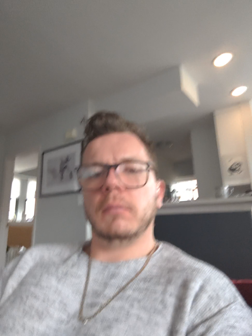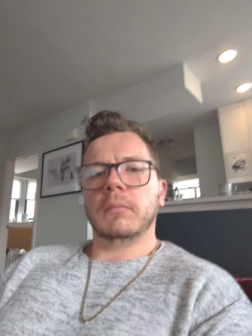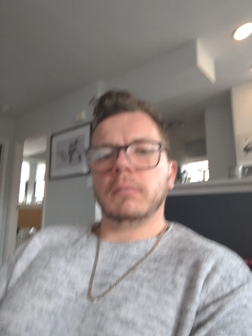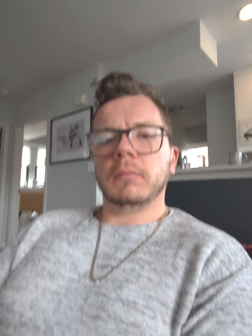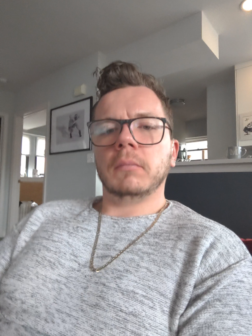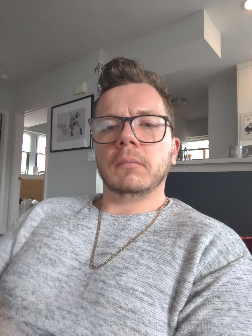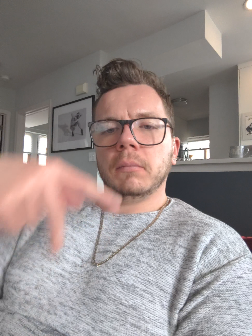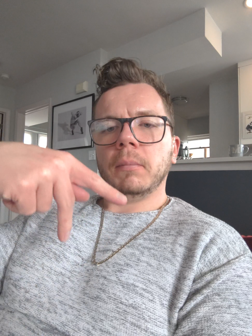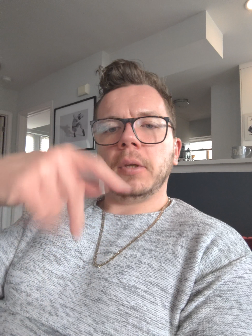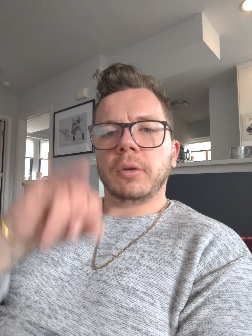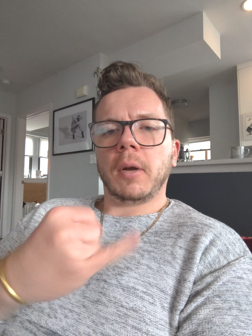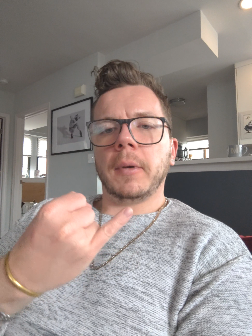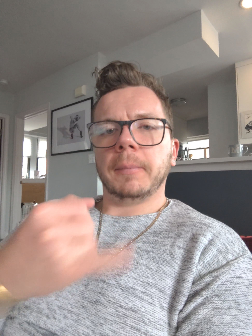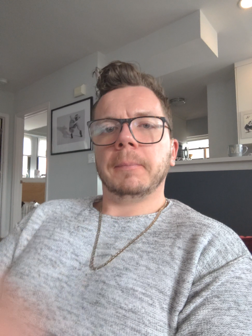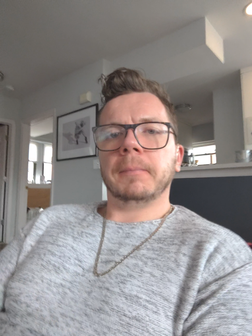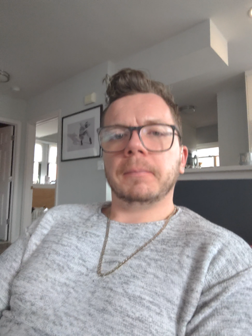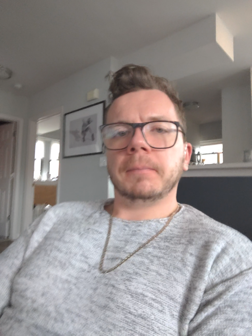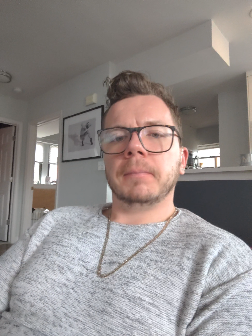pajamas